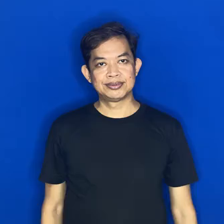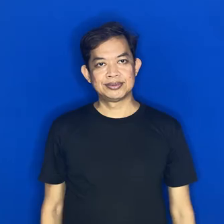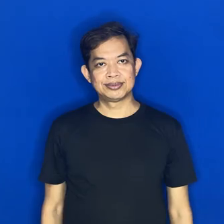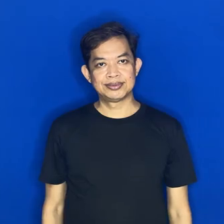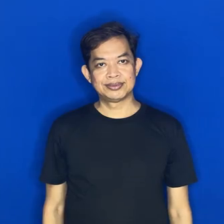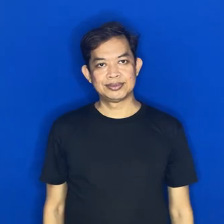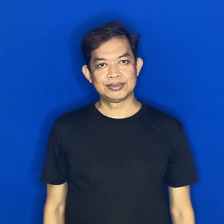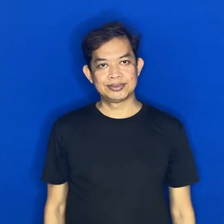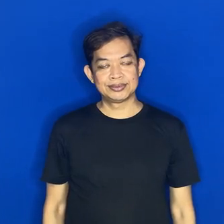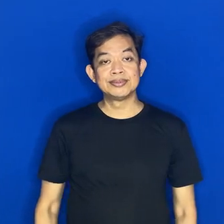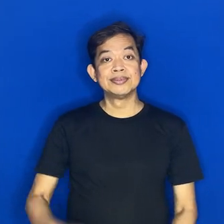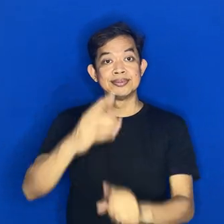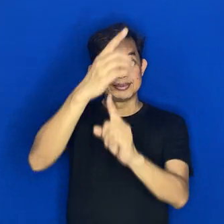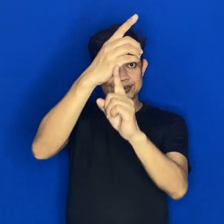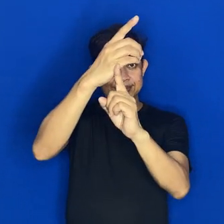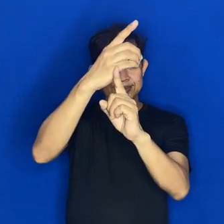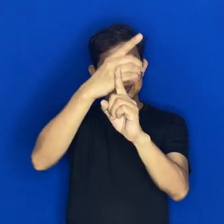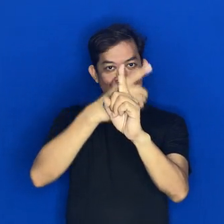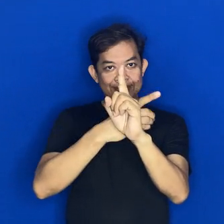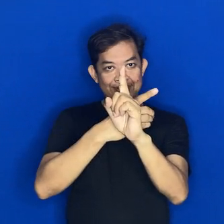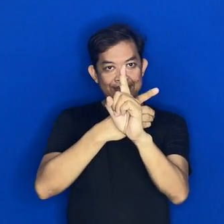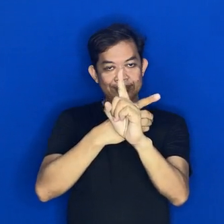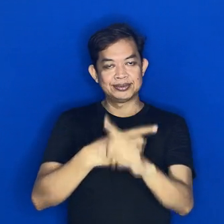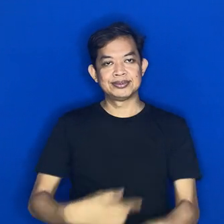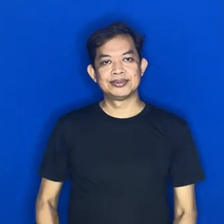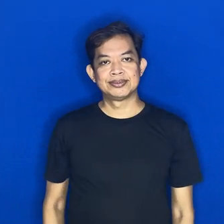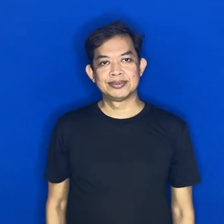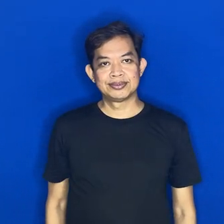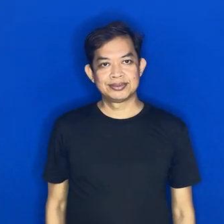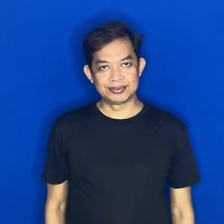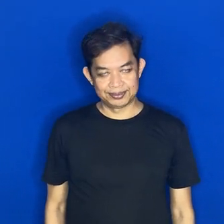december